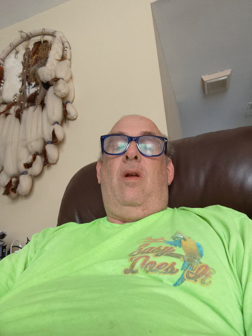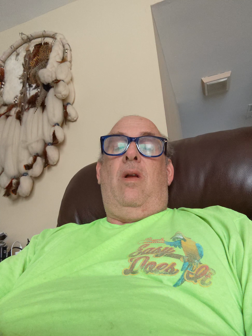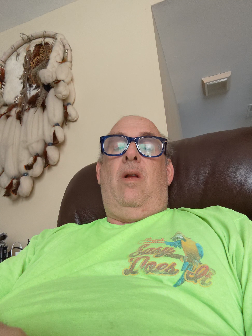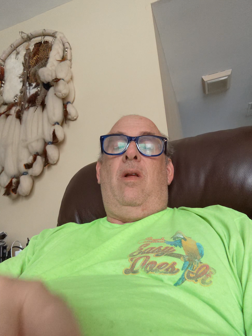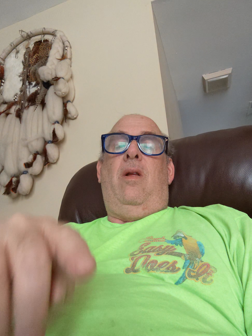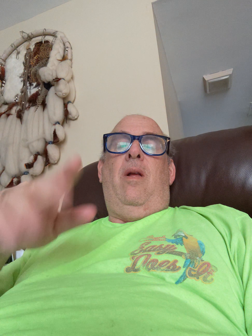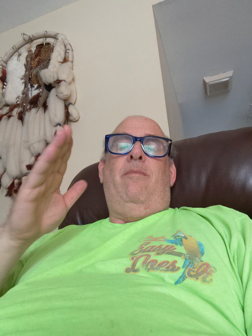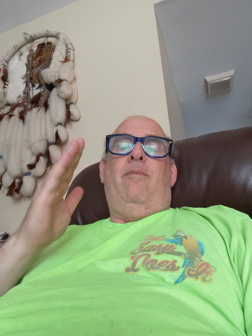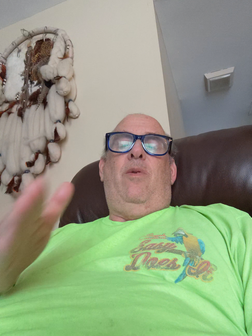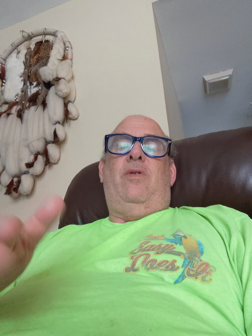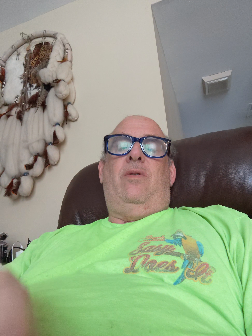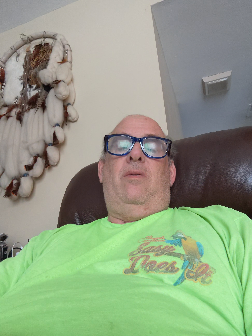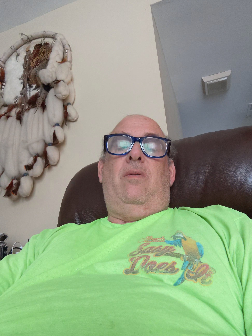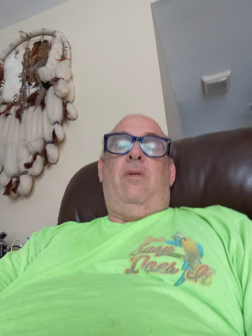person